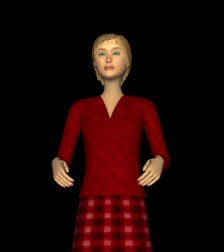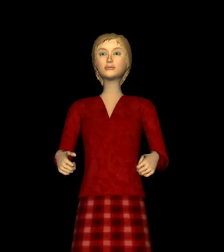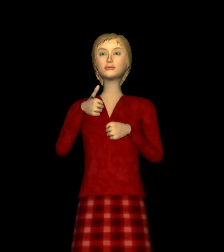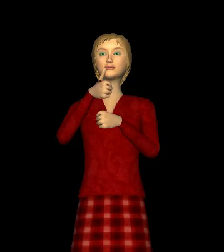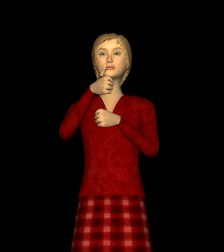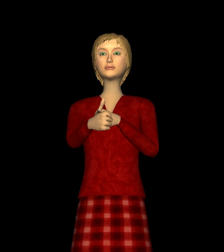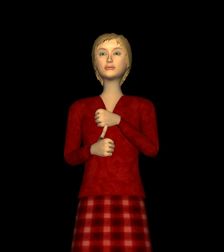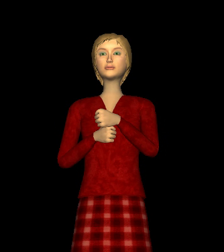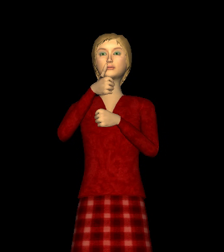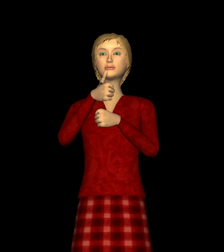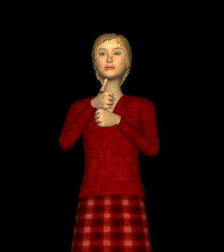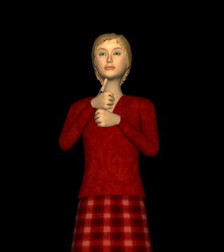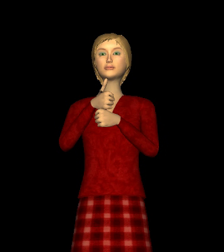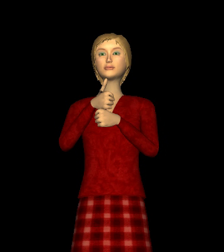يعني